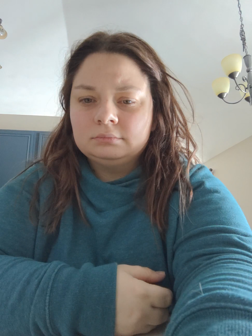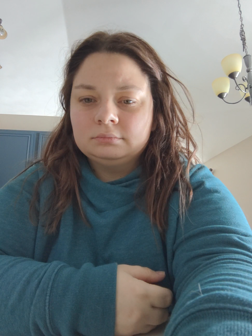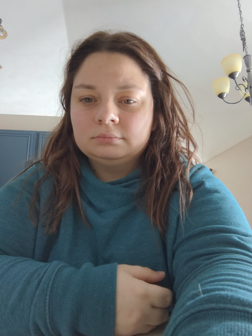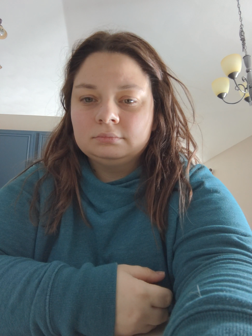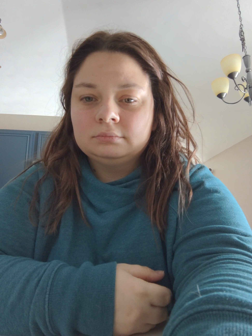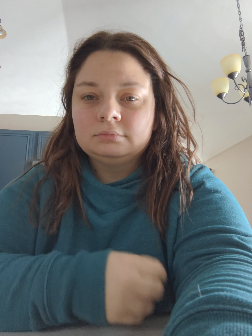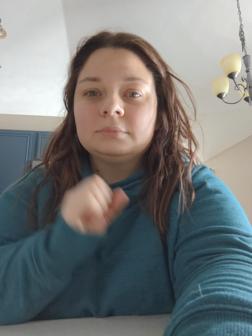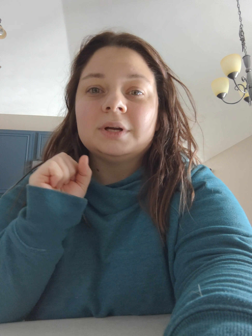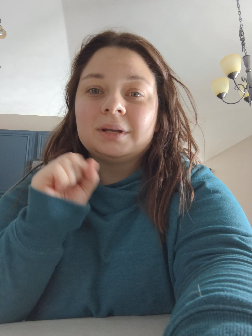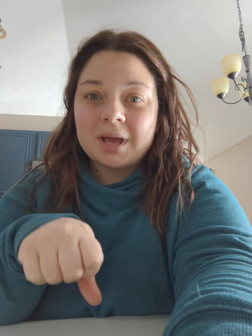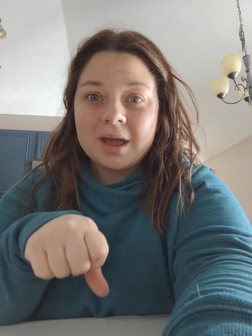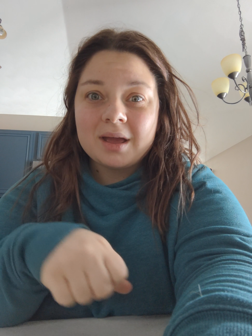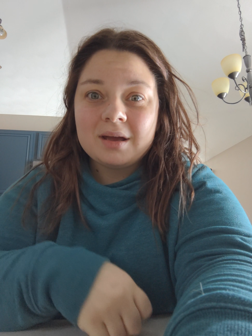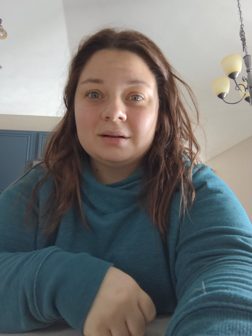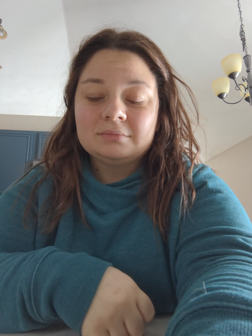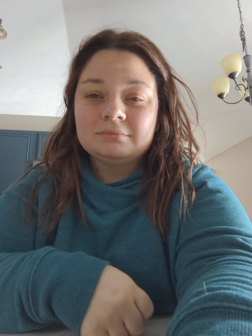can